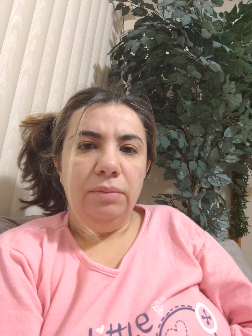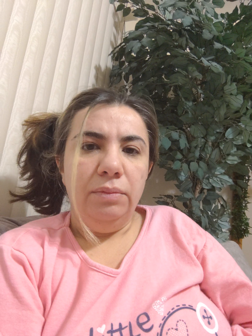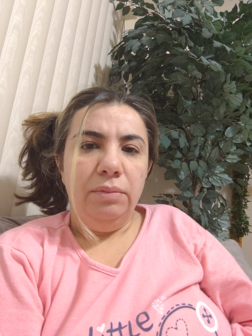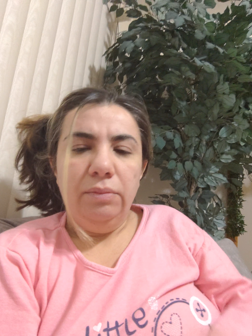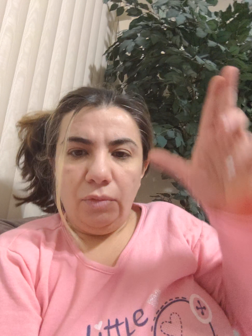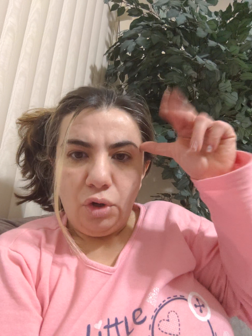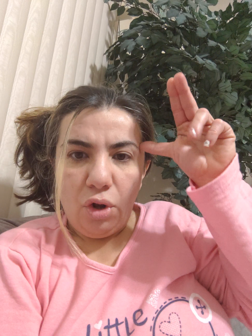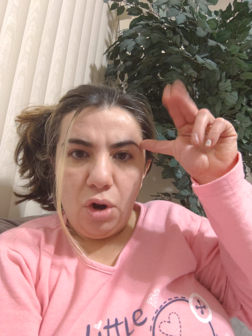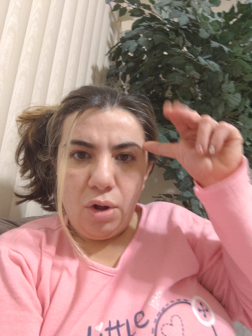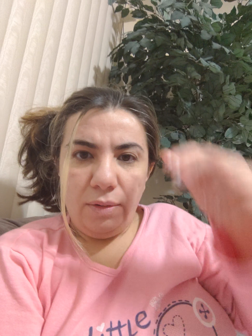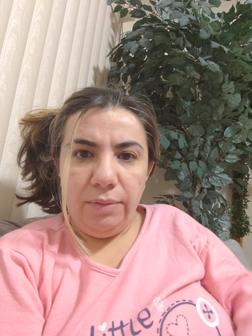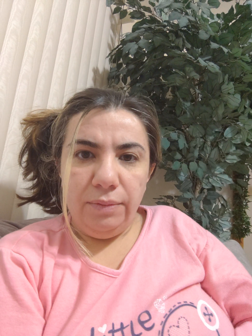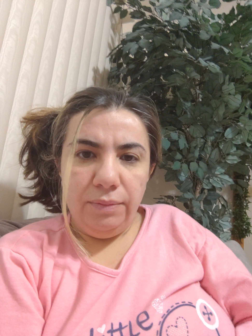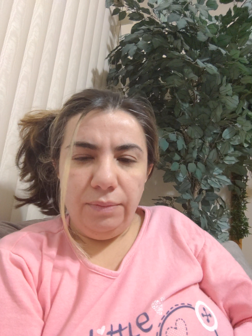horse